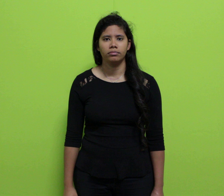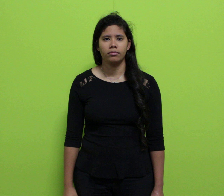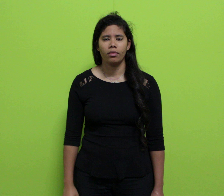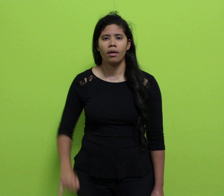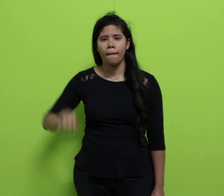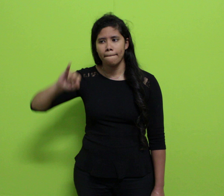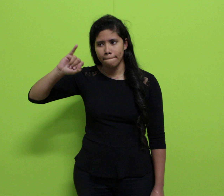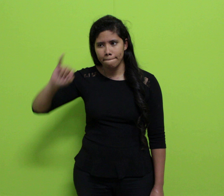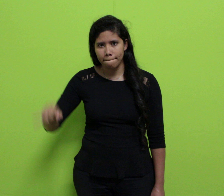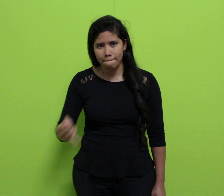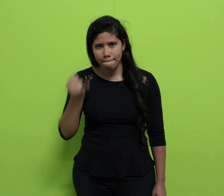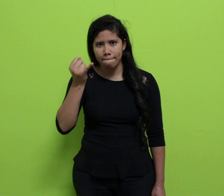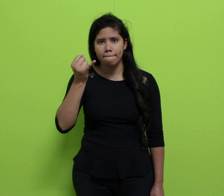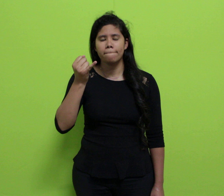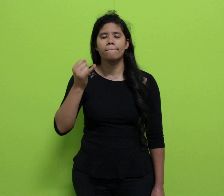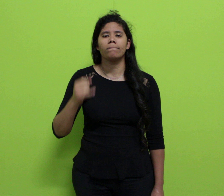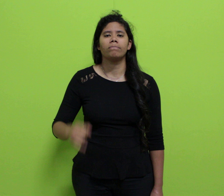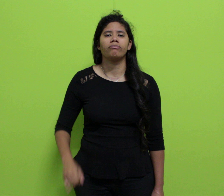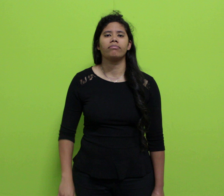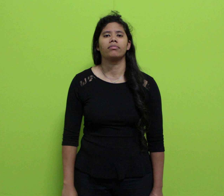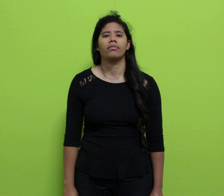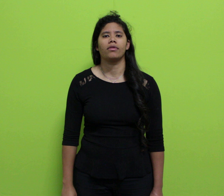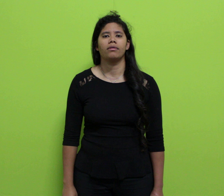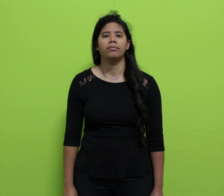aproveitar